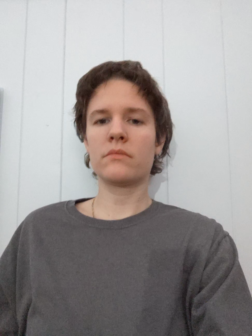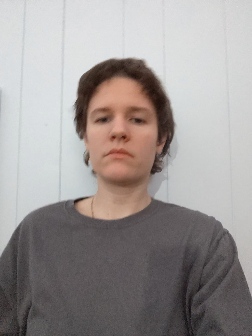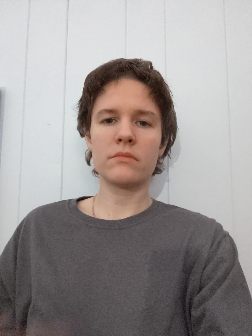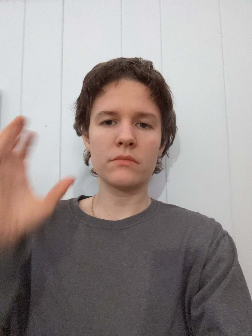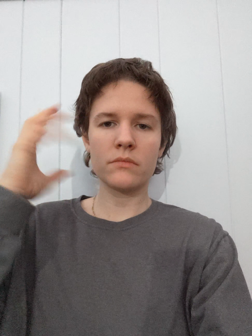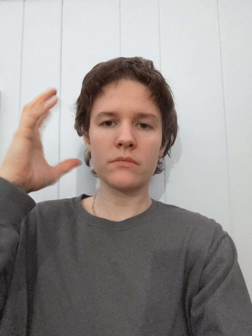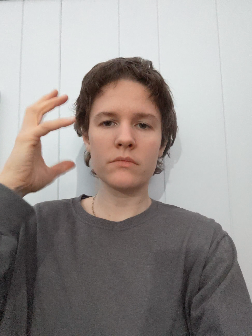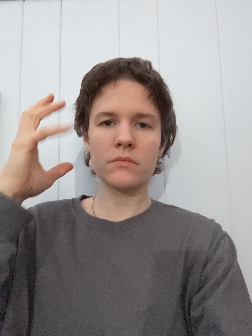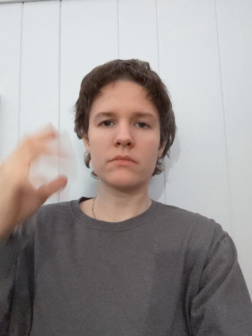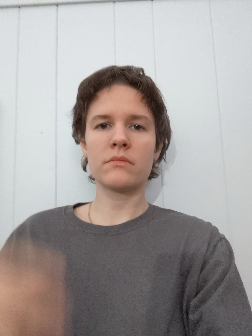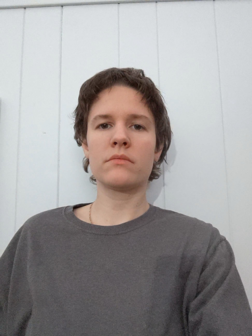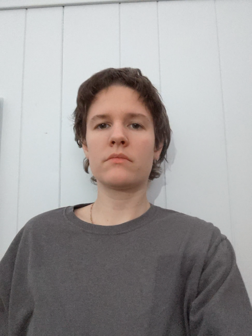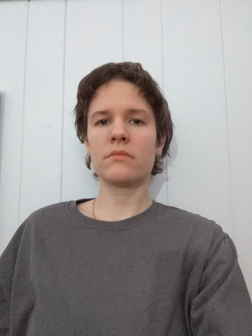radio